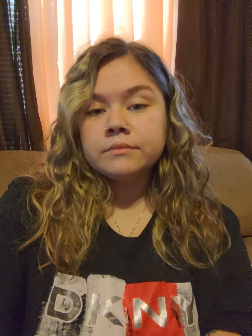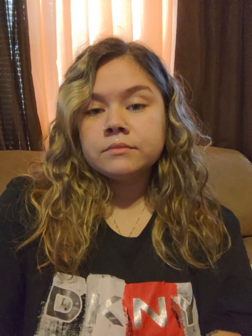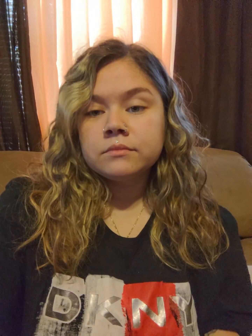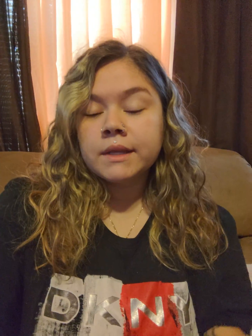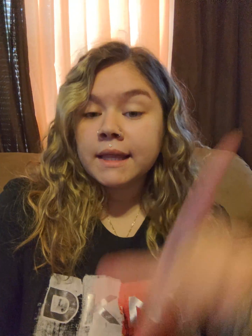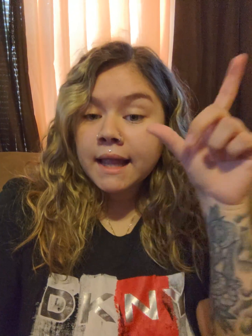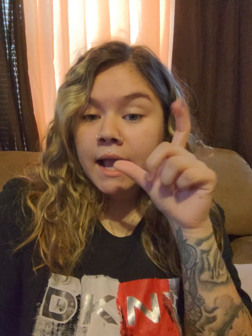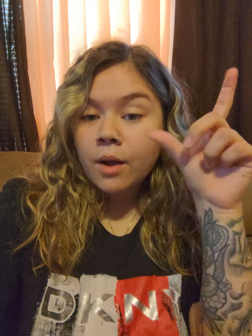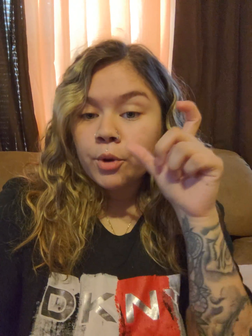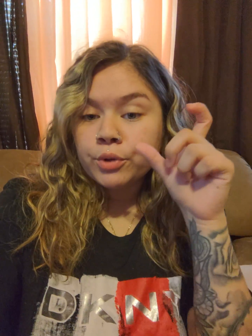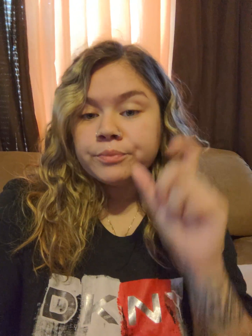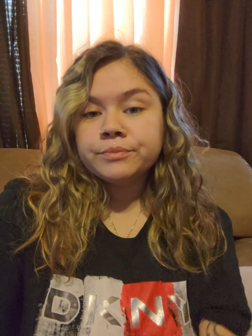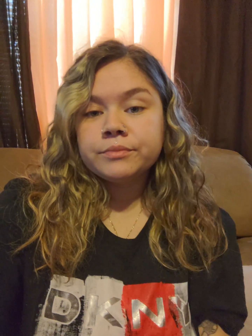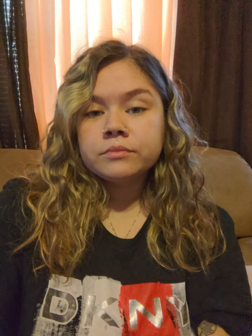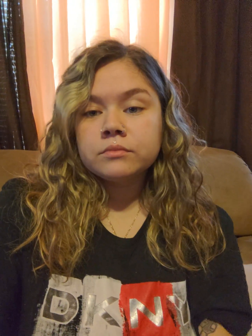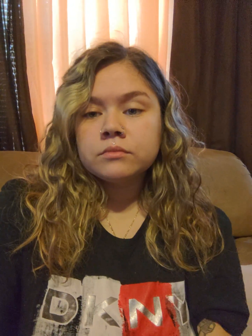camera